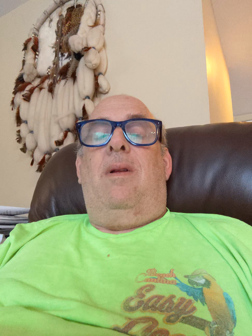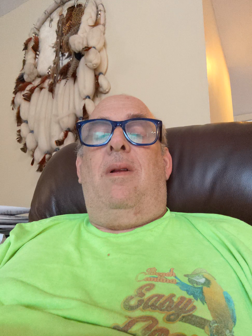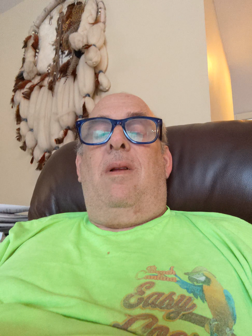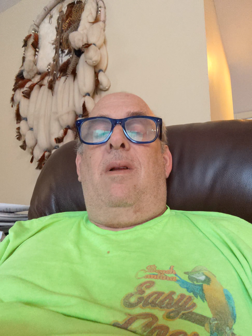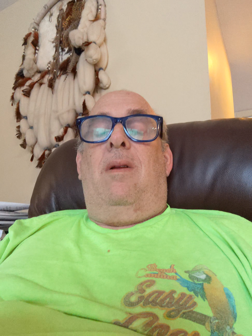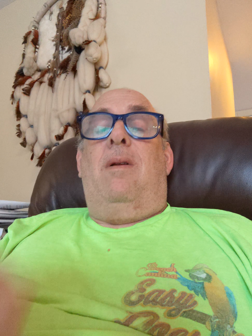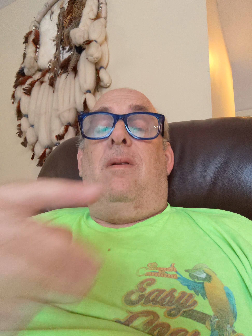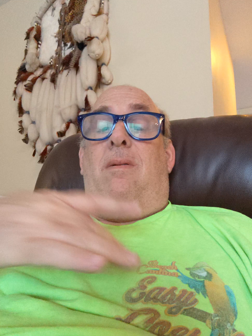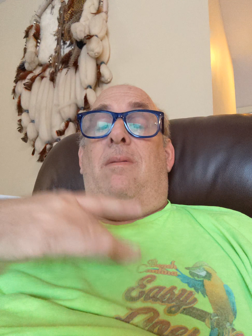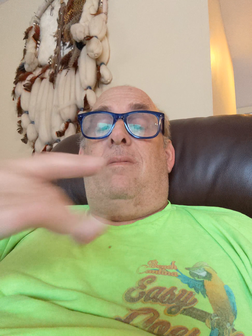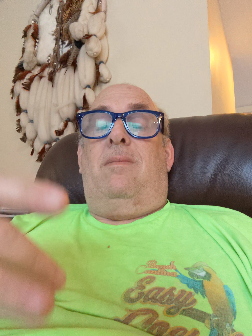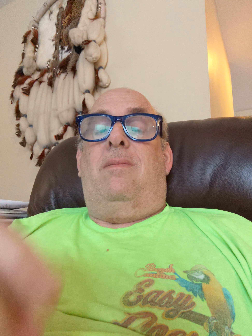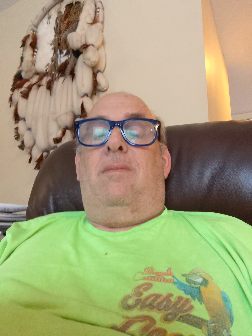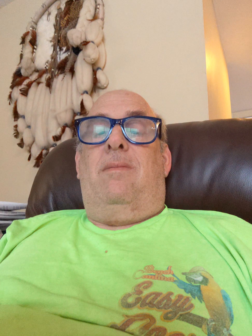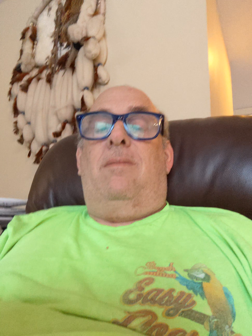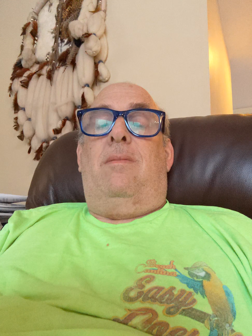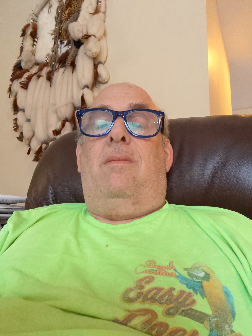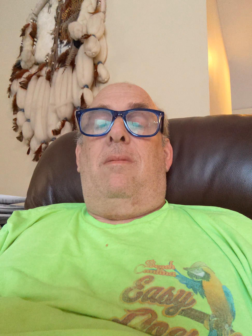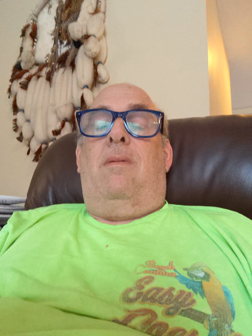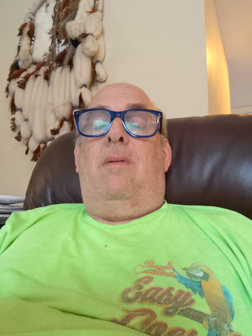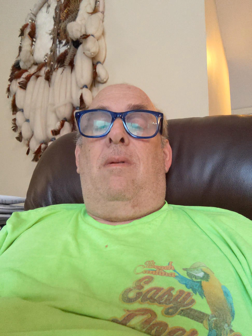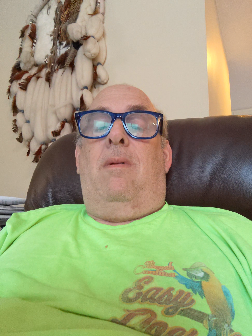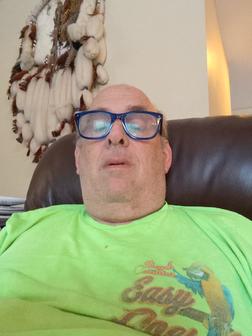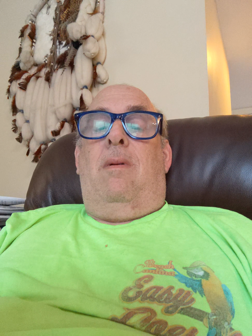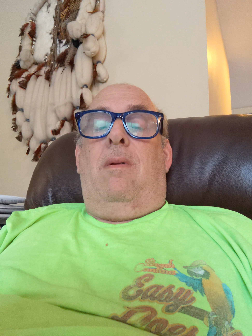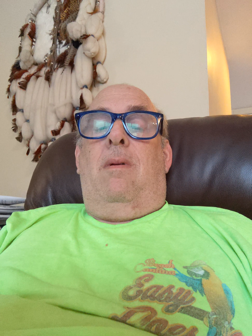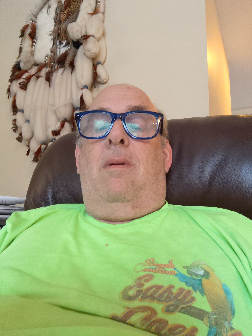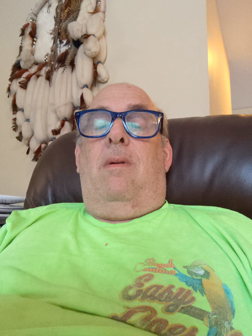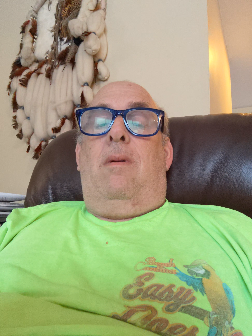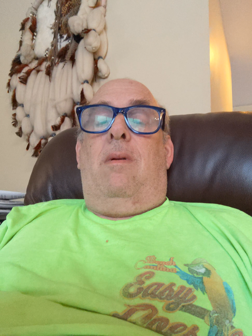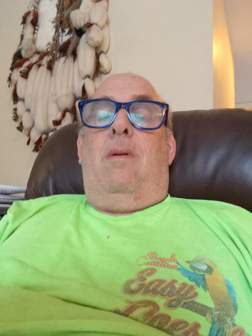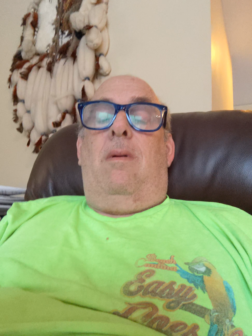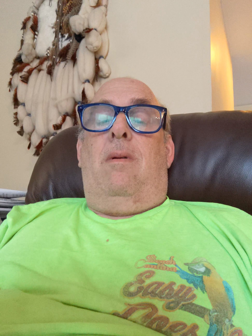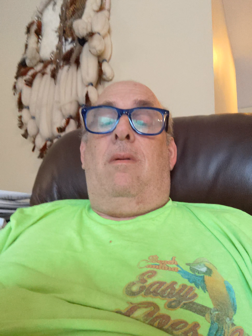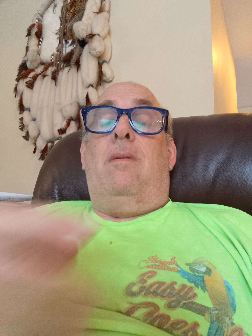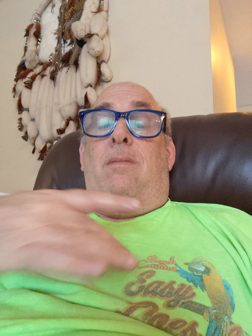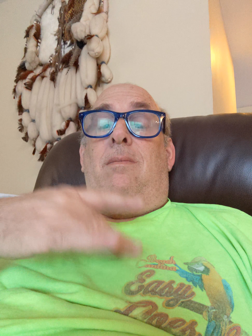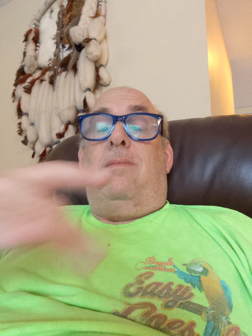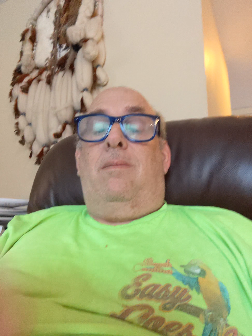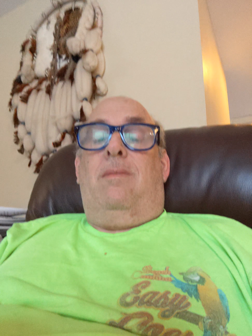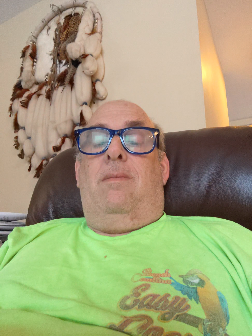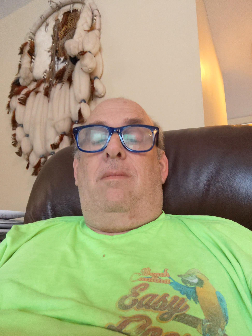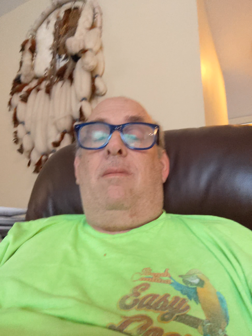like